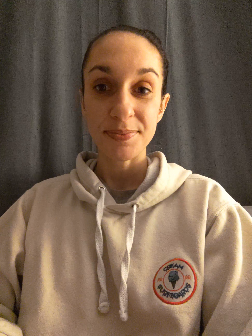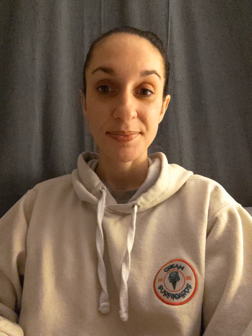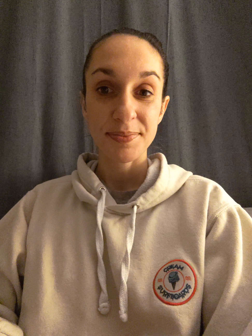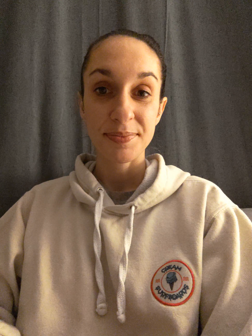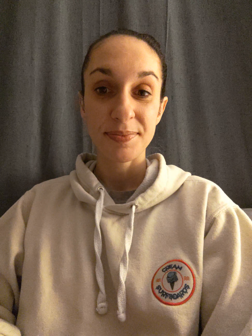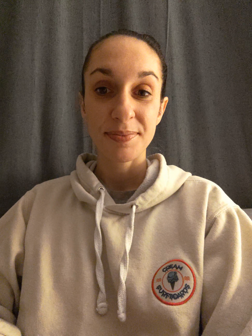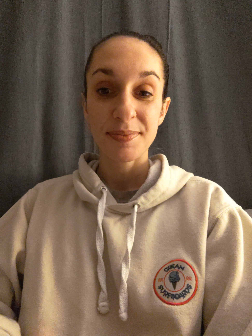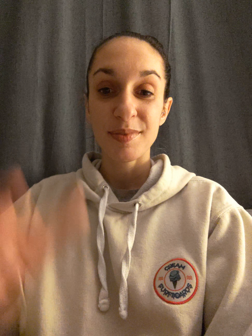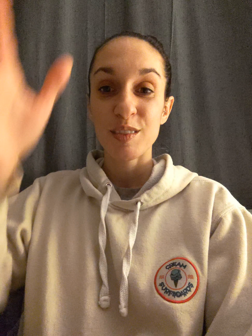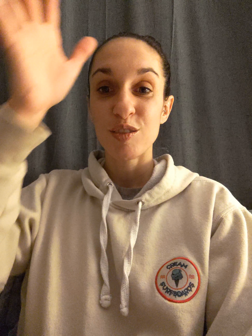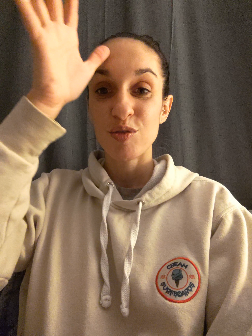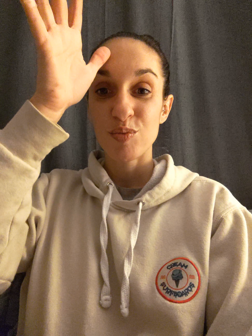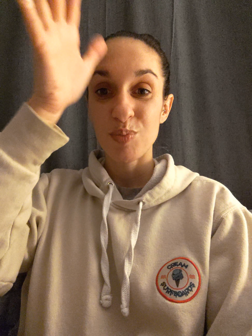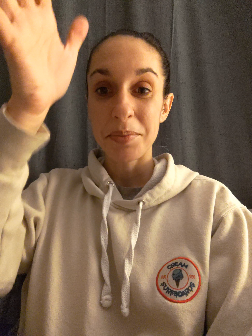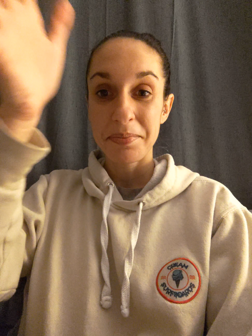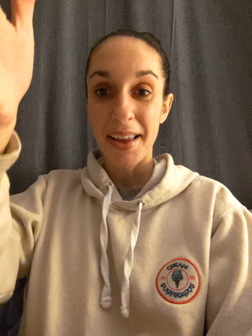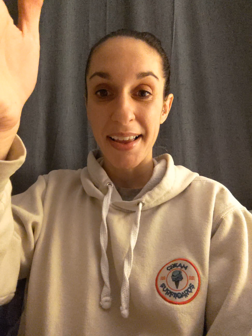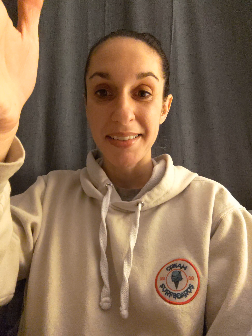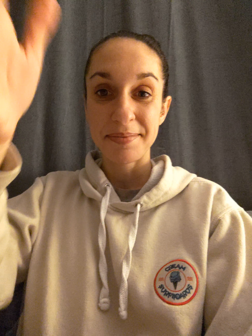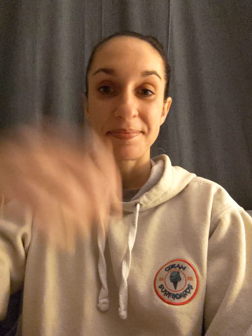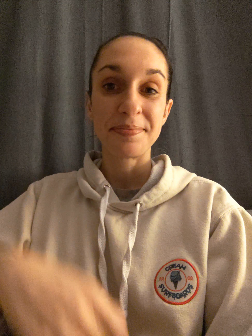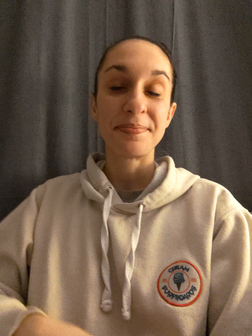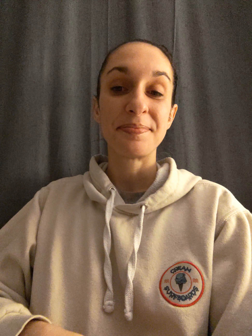grandpa